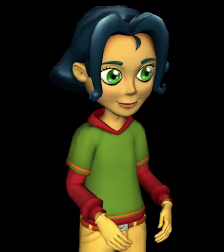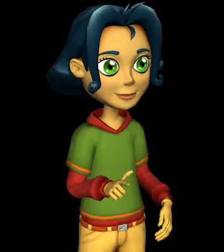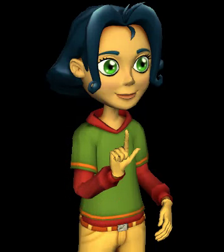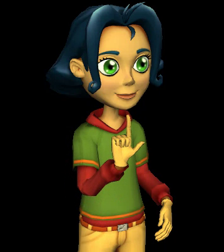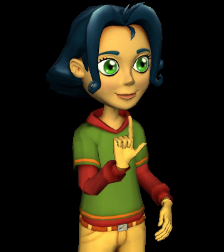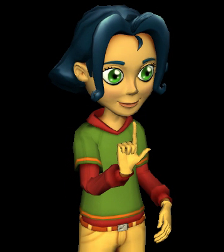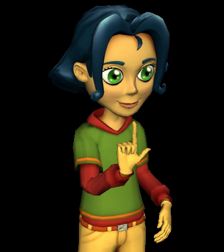2